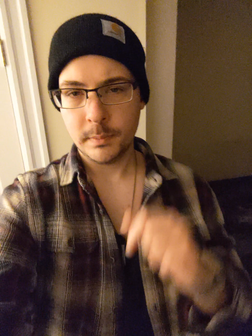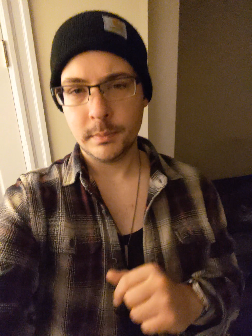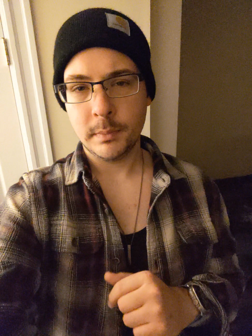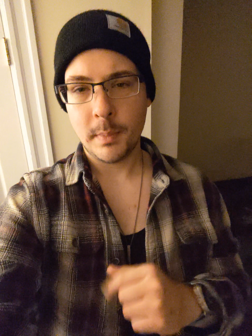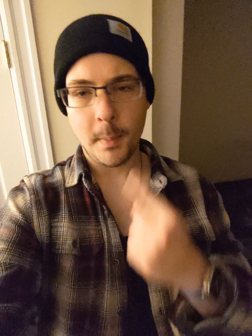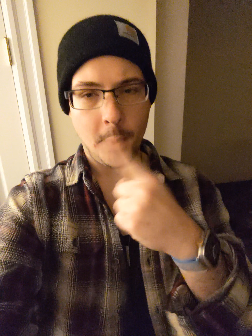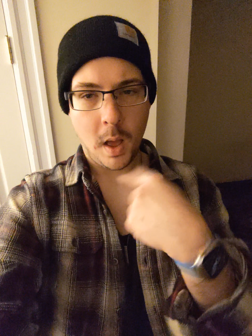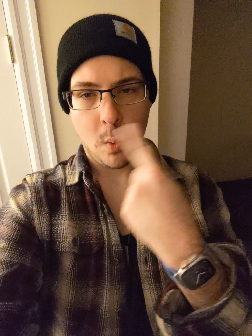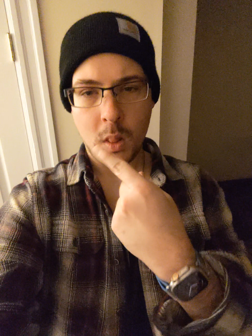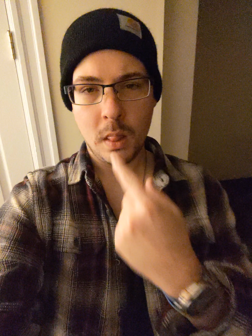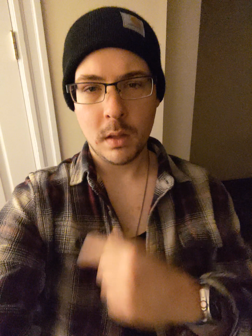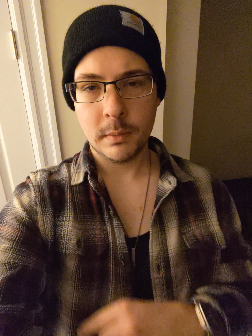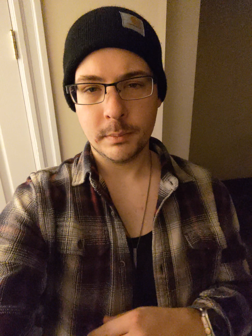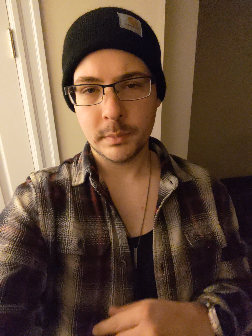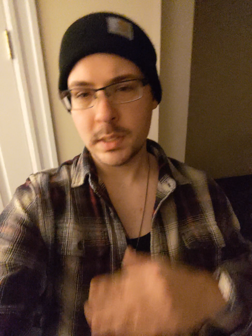mouth